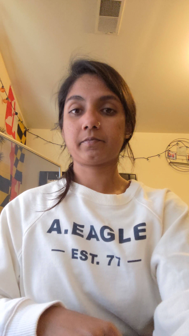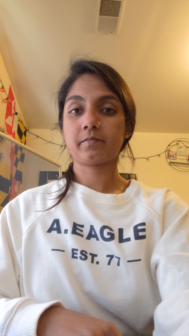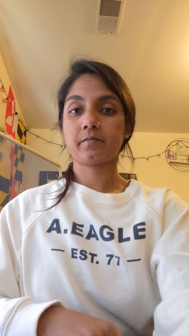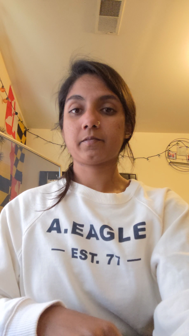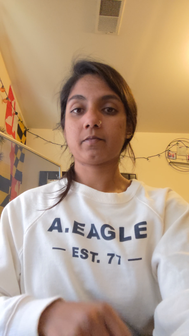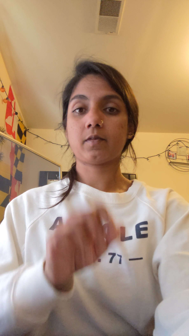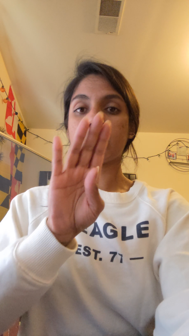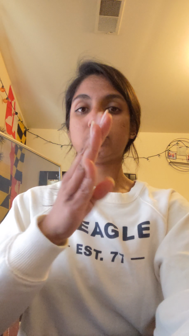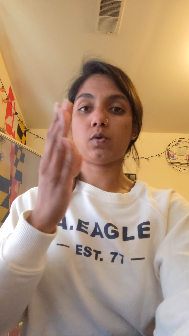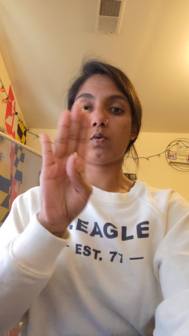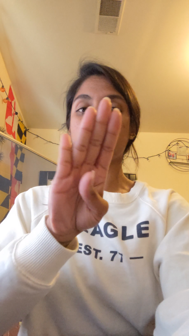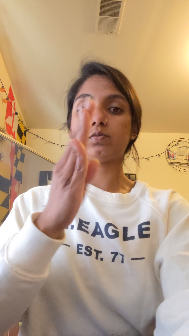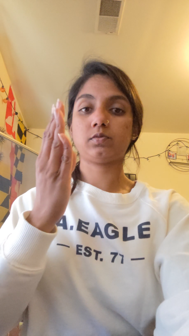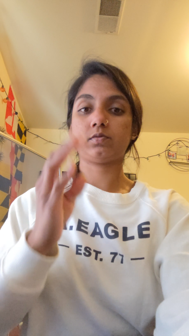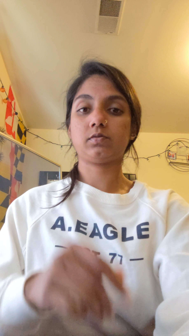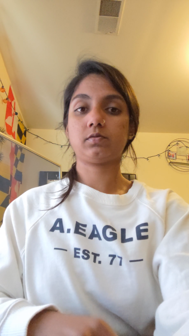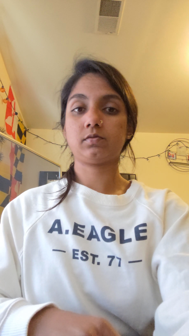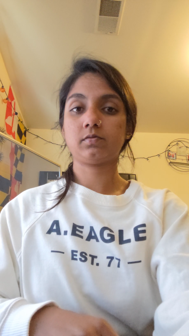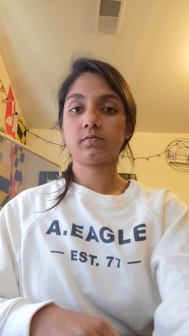door